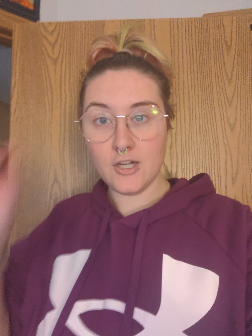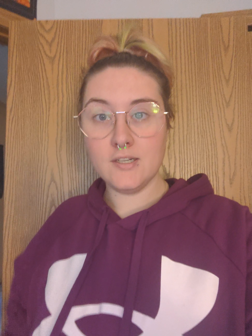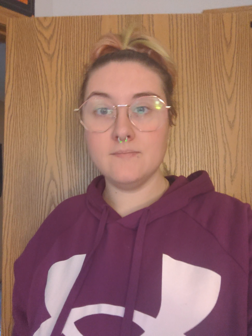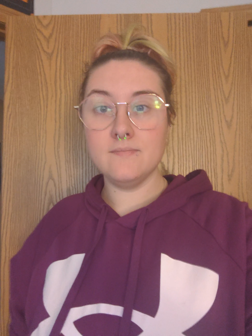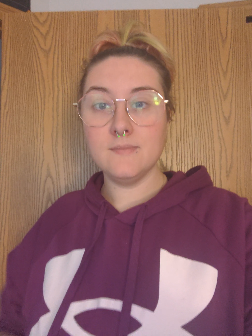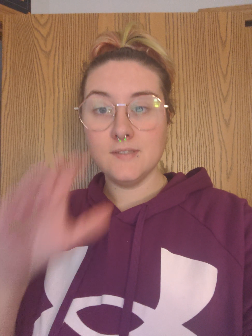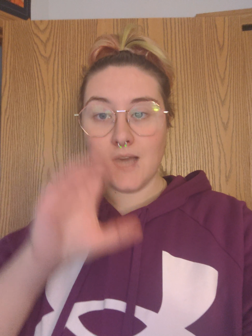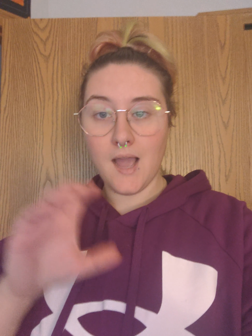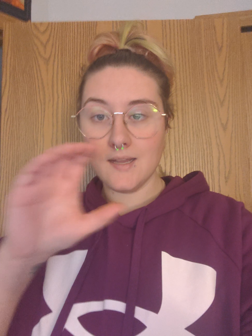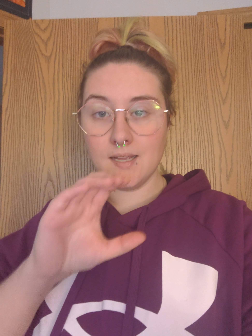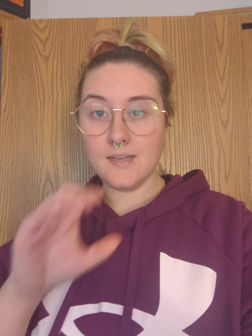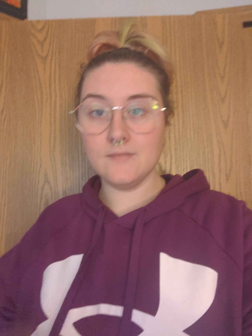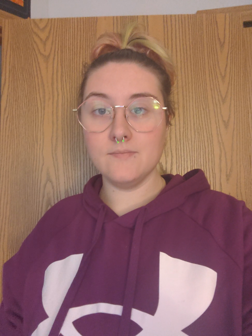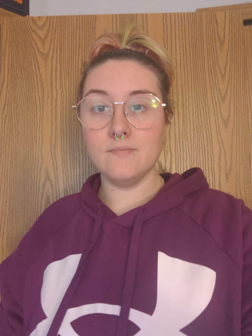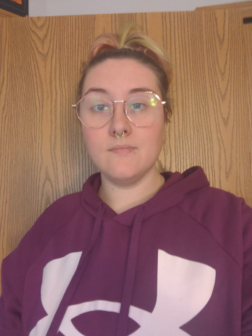chocolate